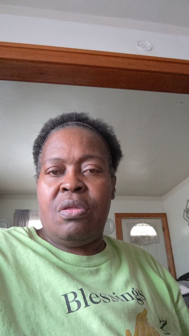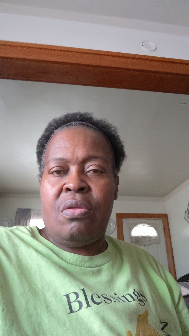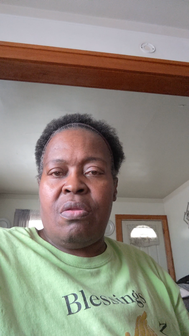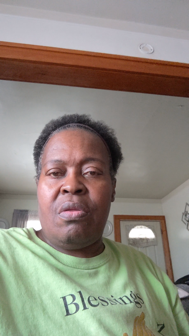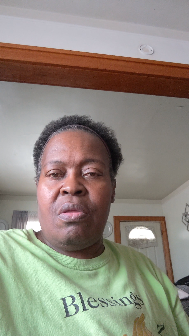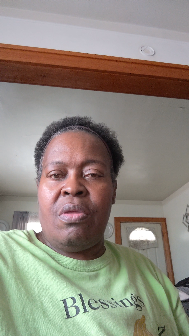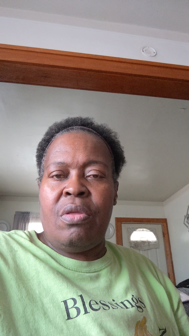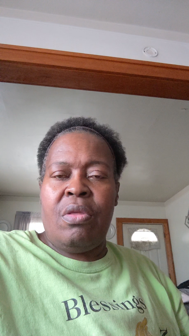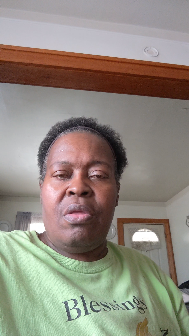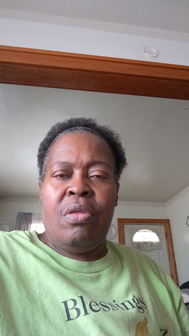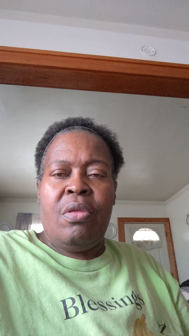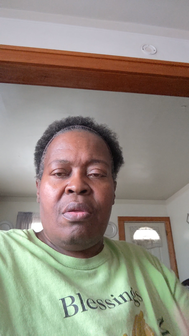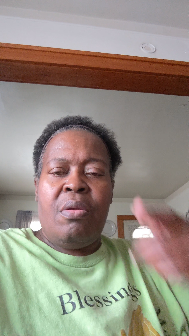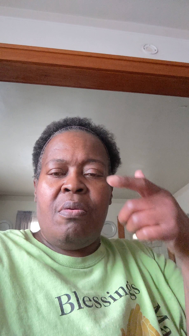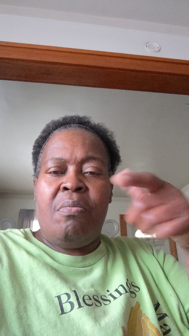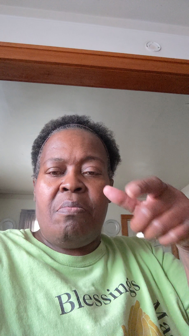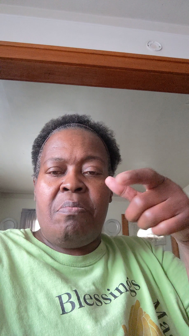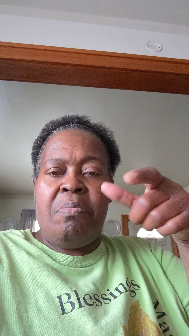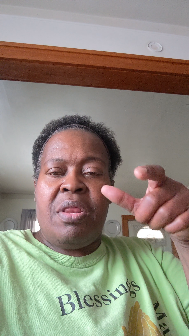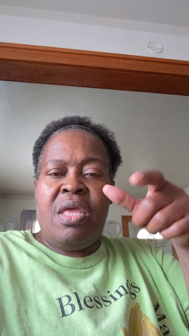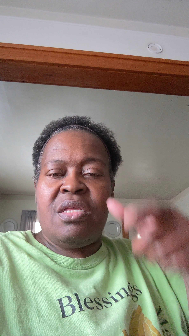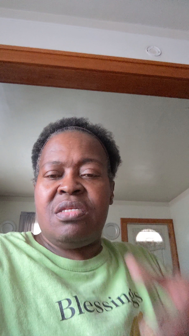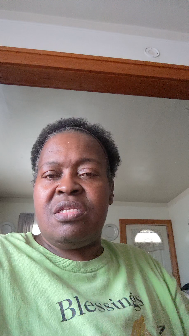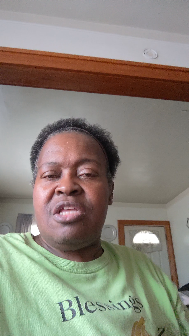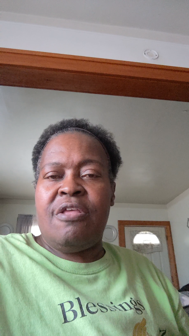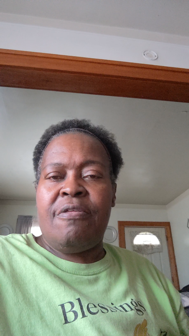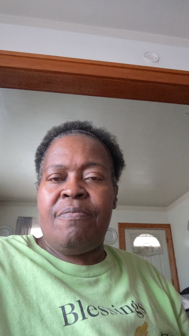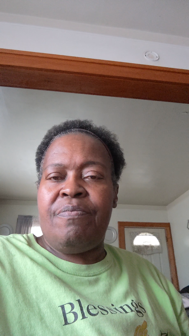plate